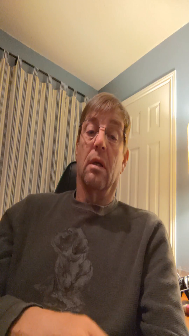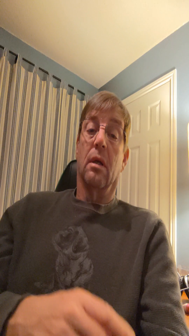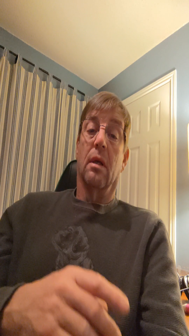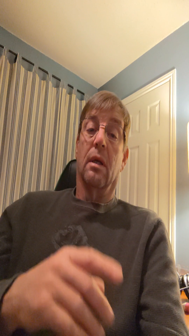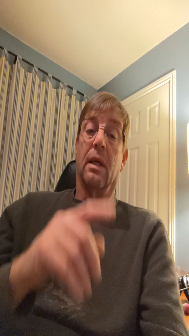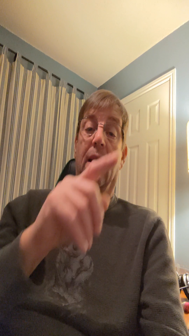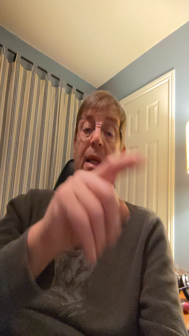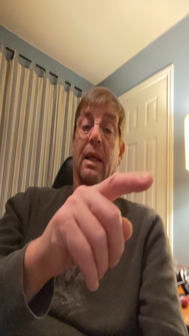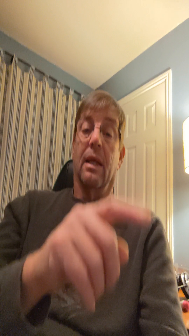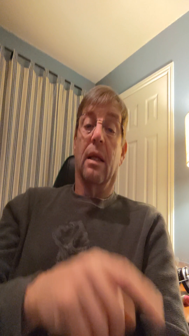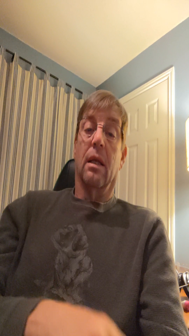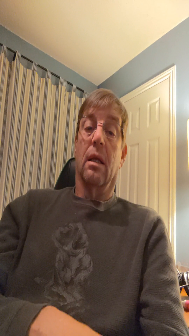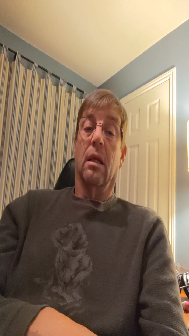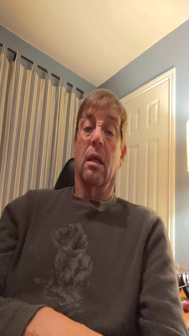he/she/it